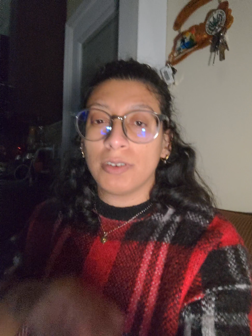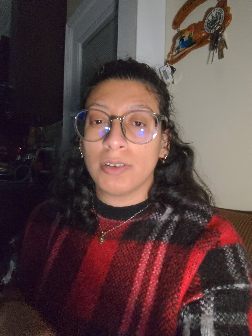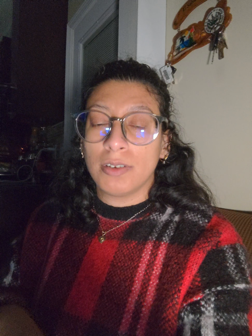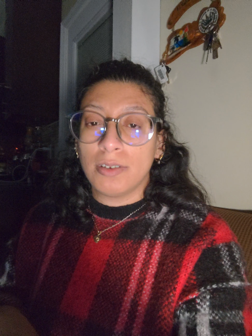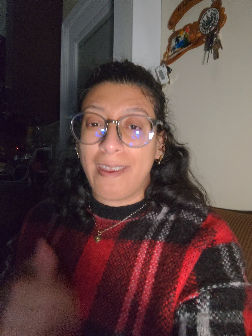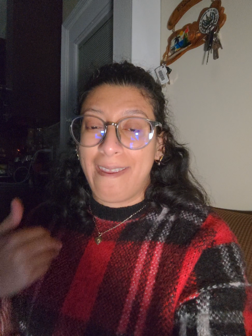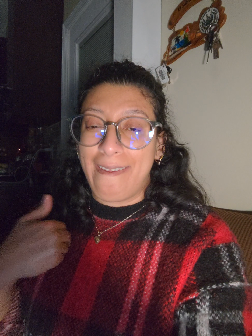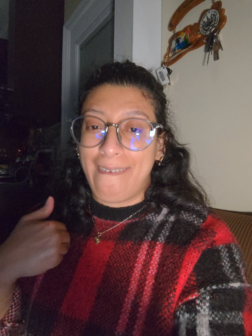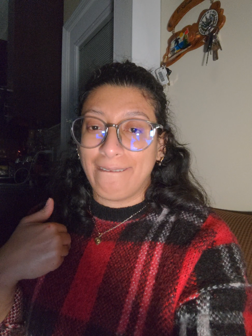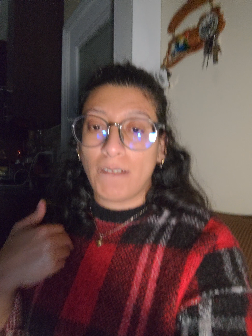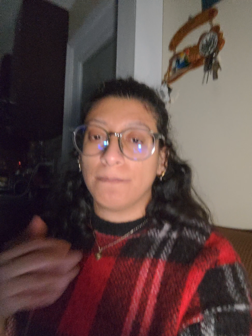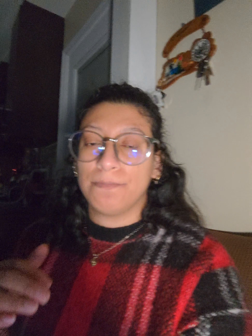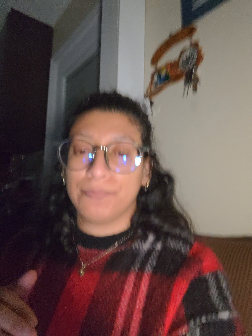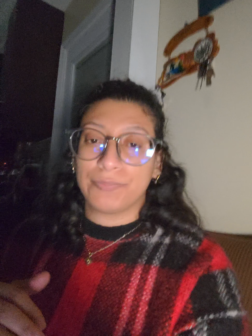have to